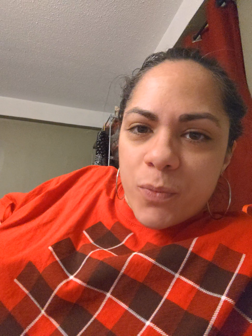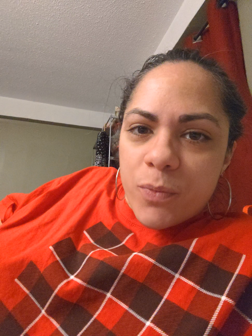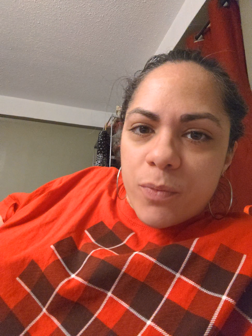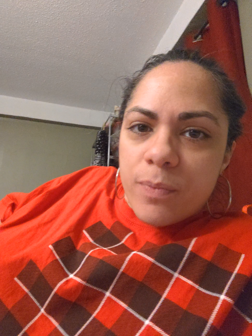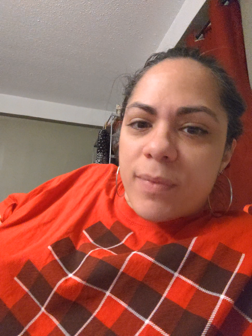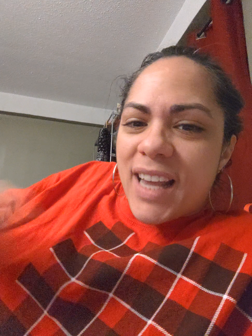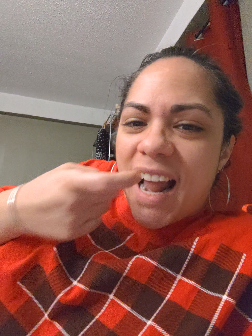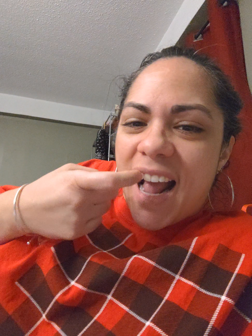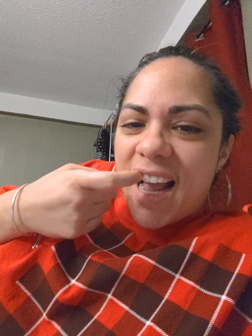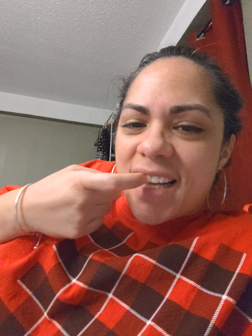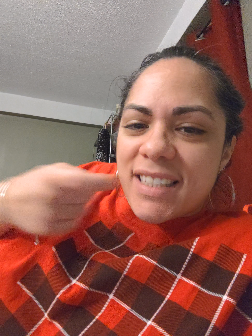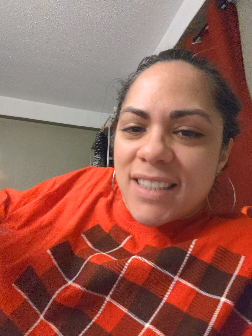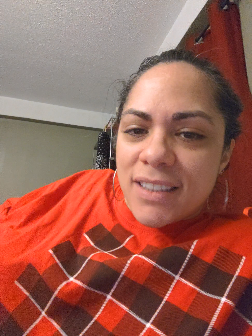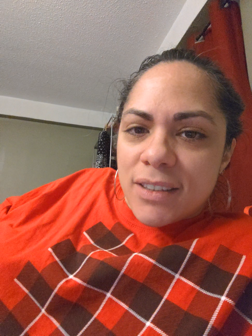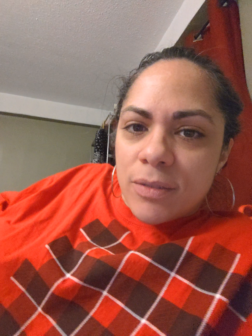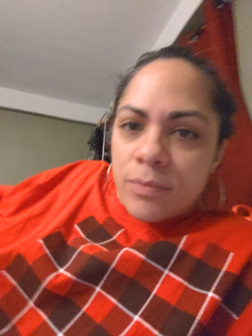window